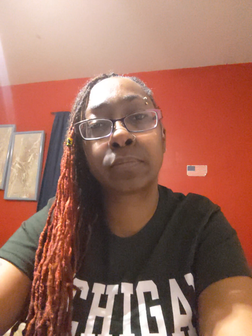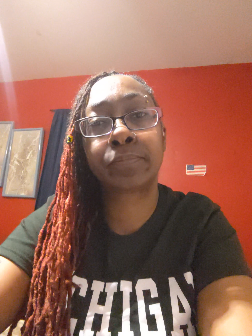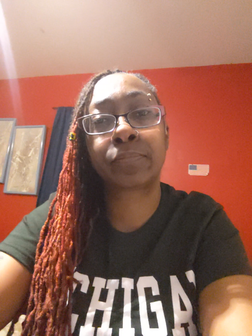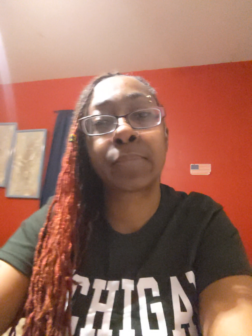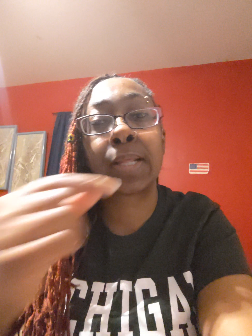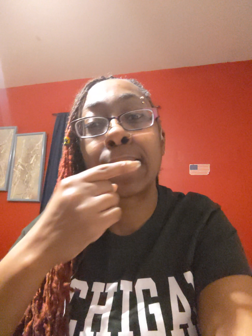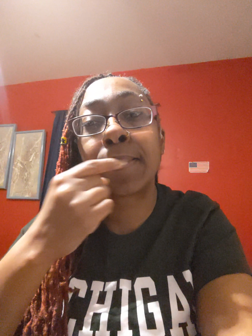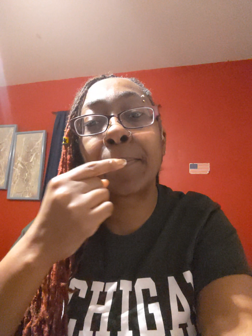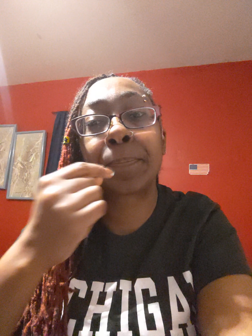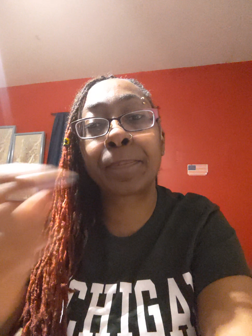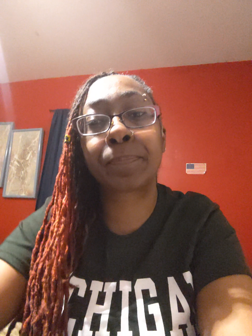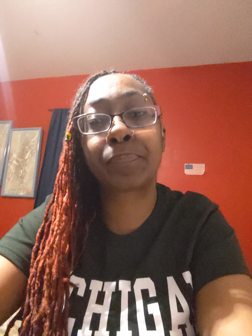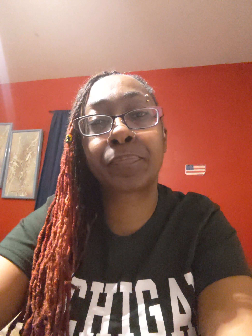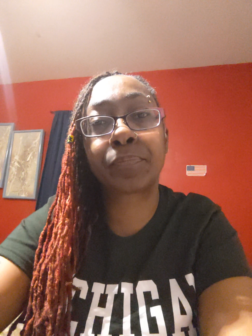lips